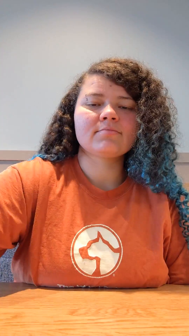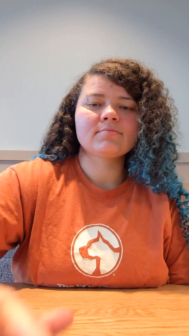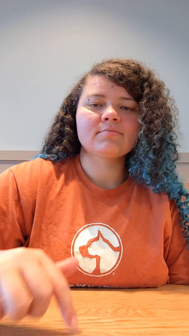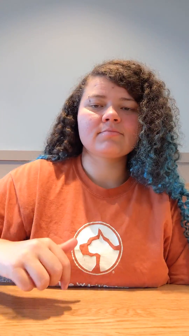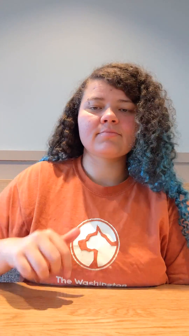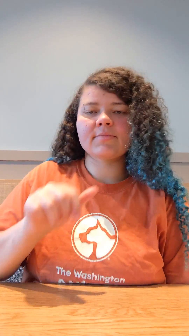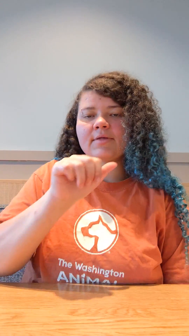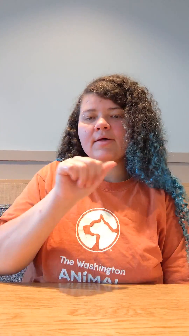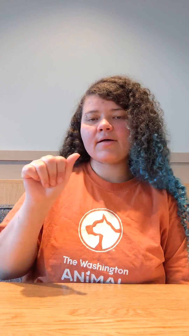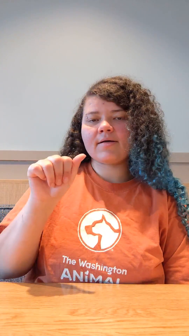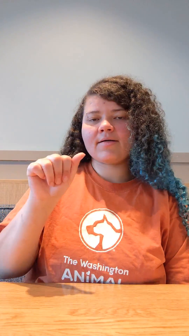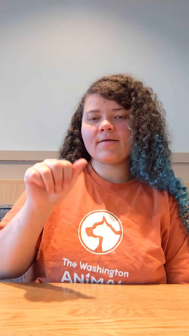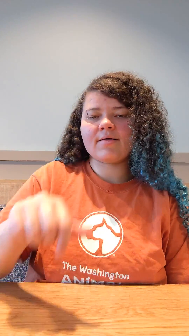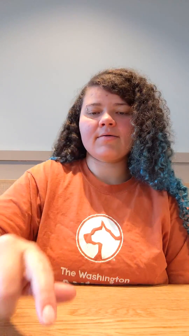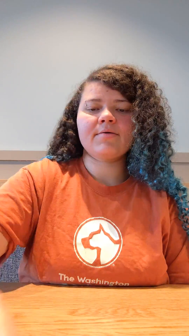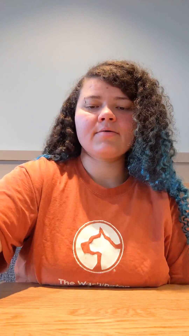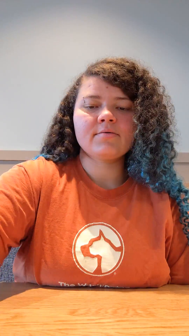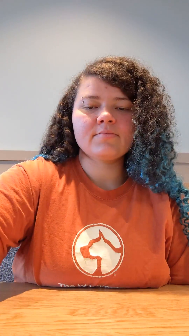a